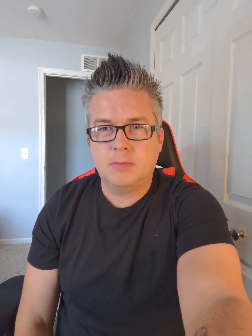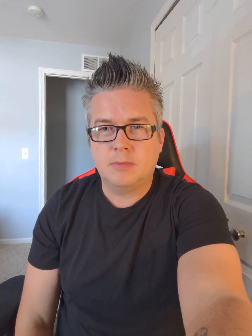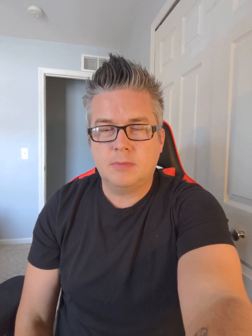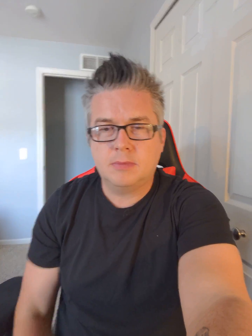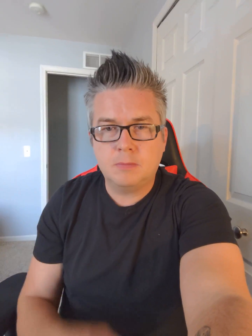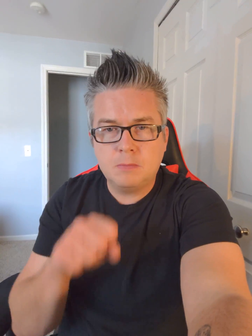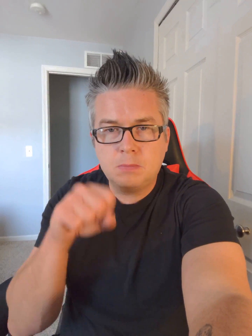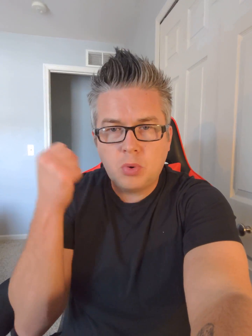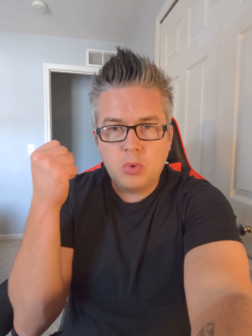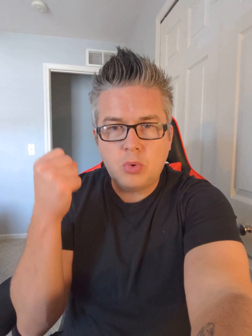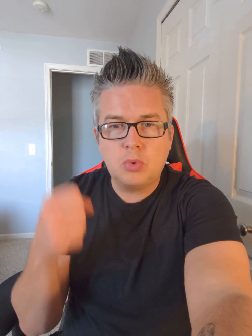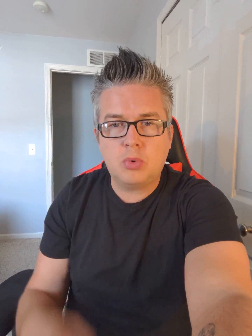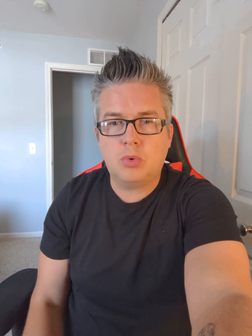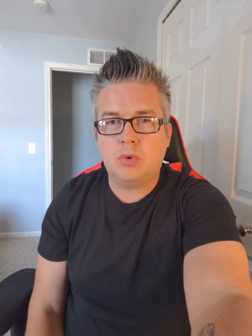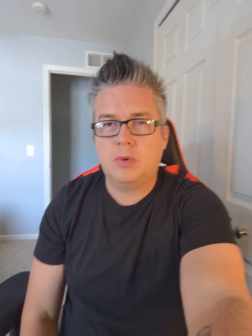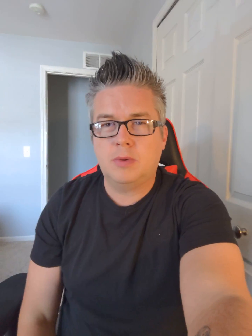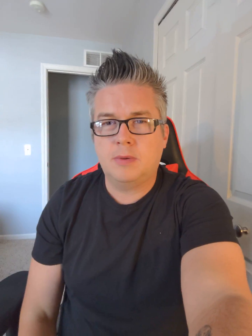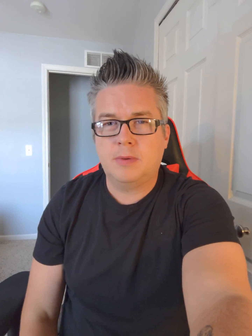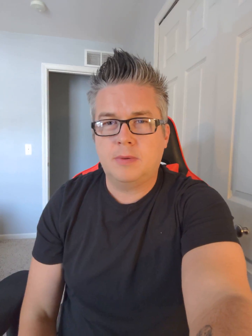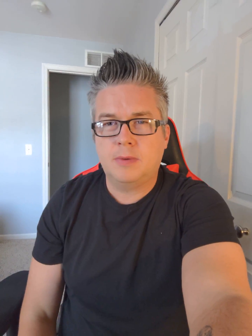break